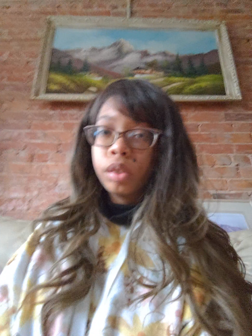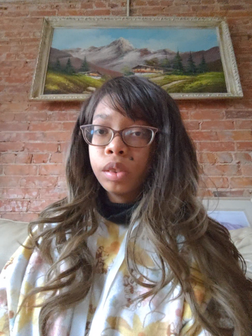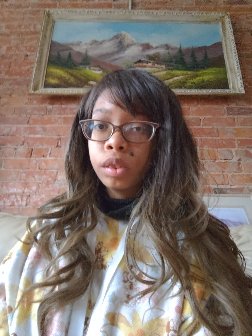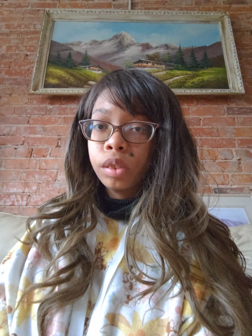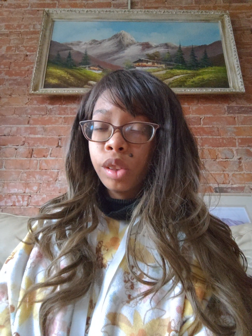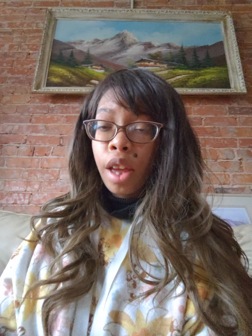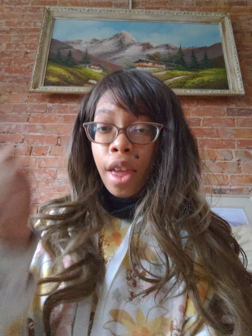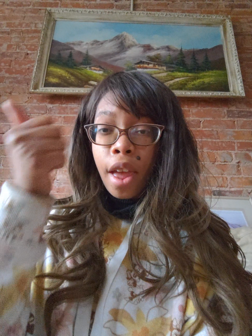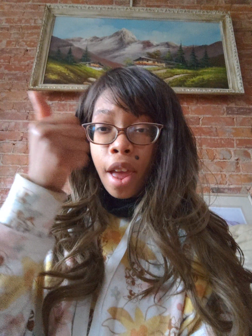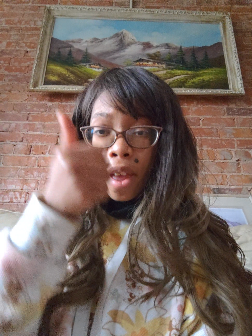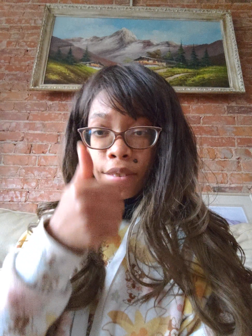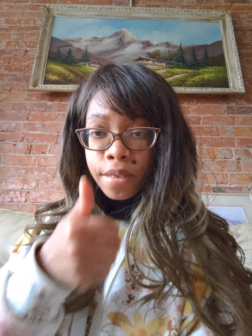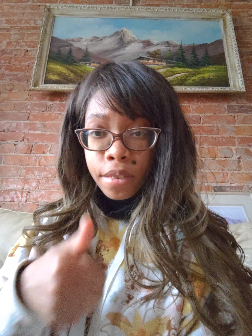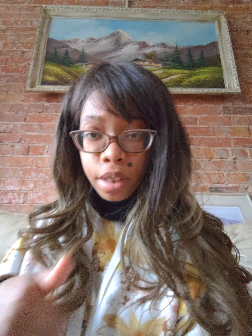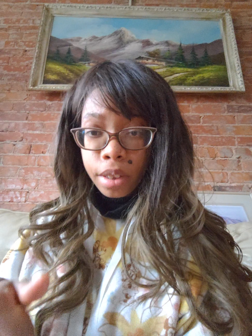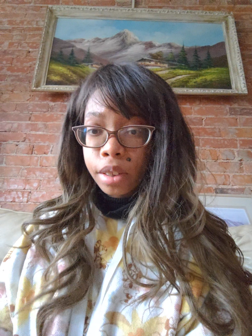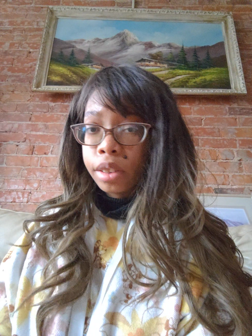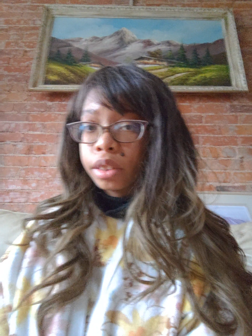every